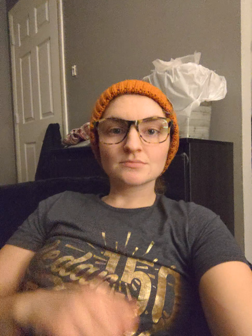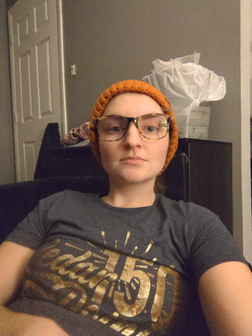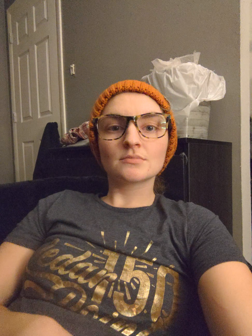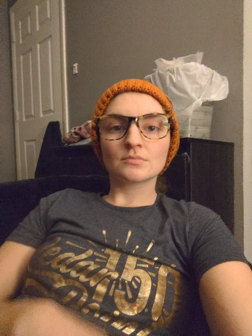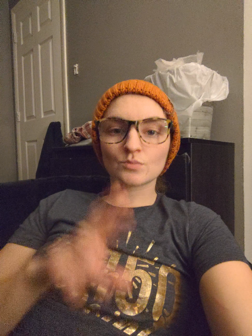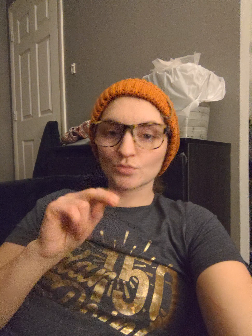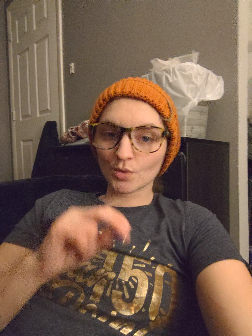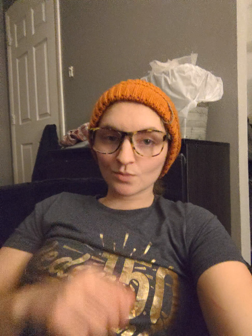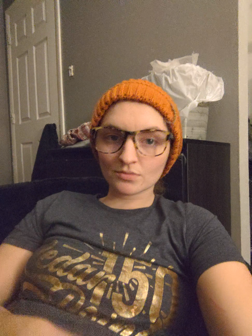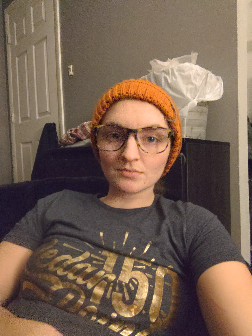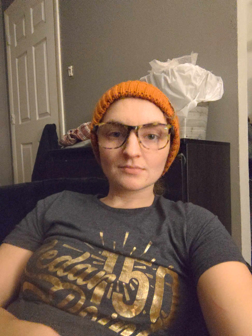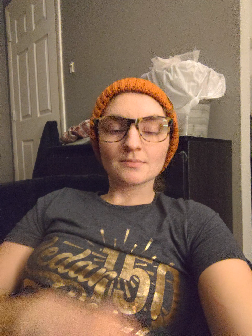no